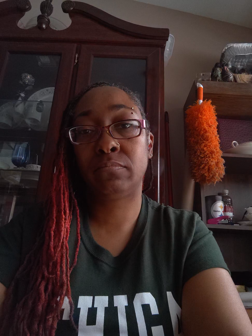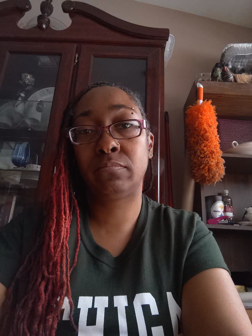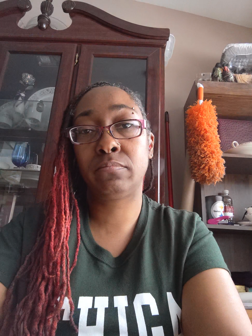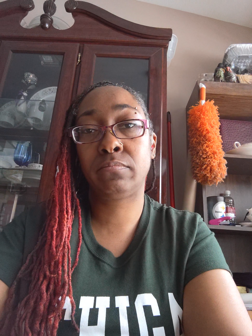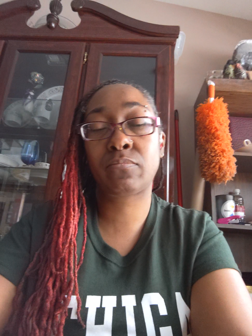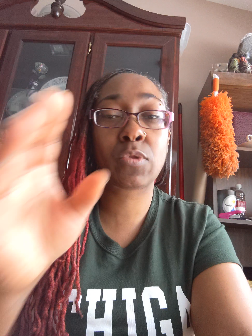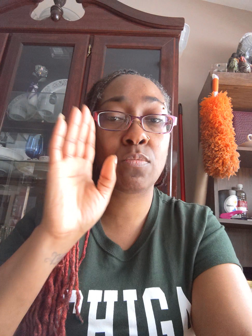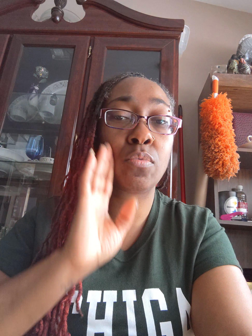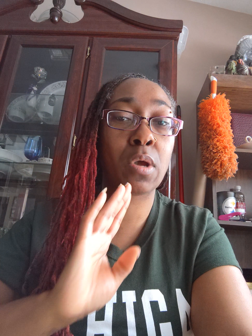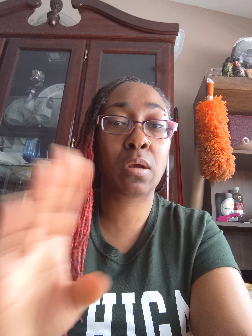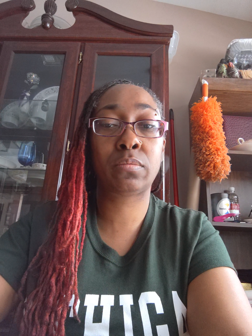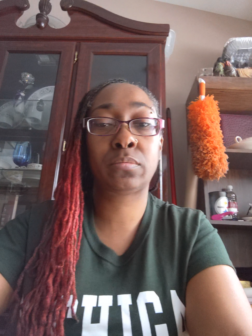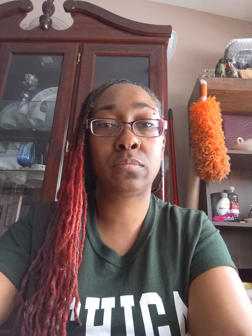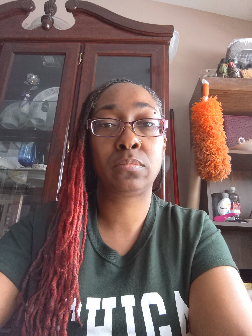brown